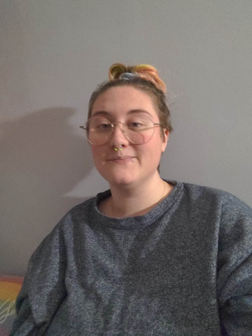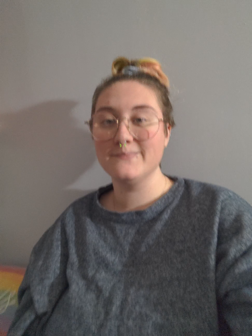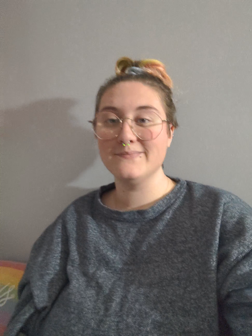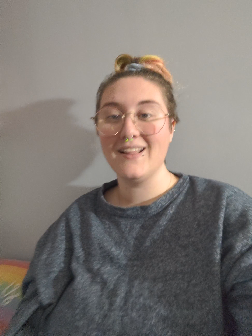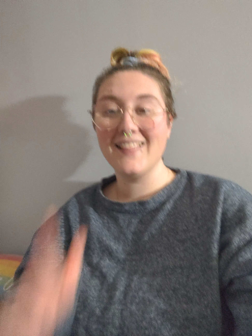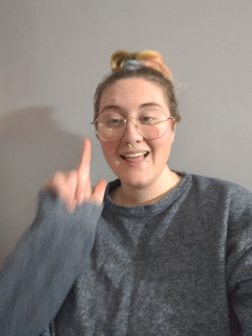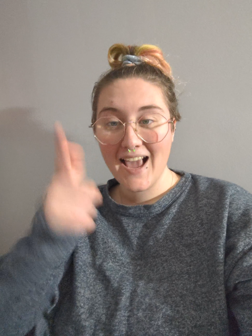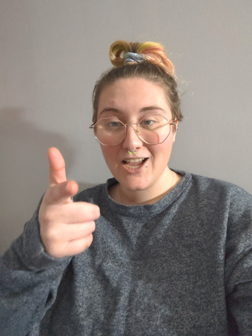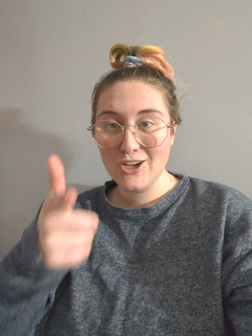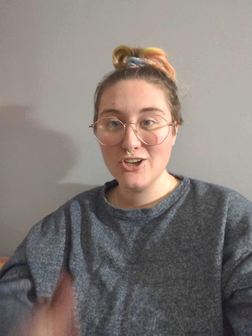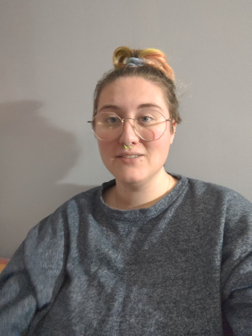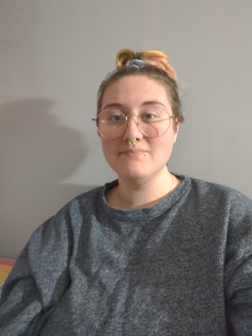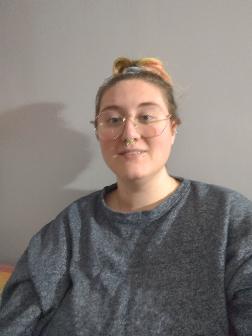later